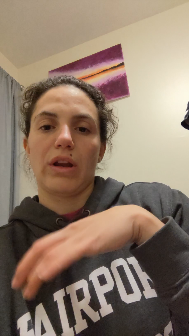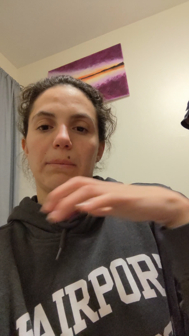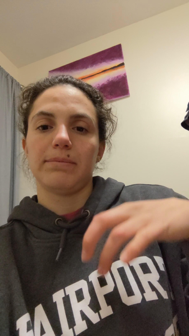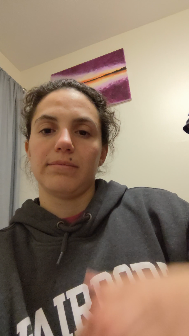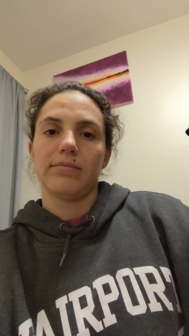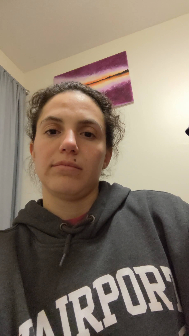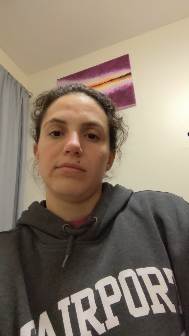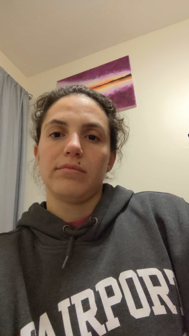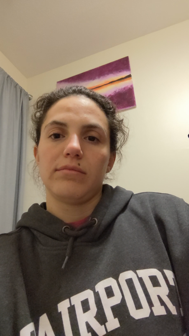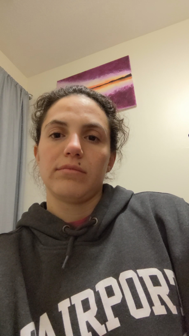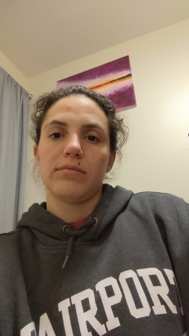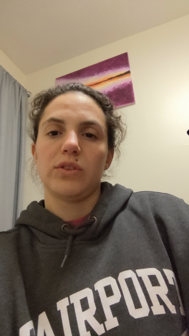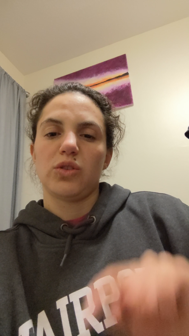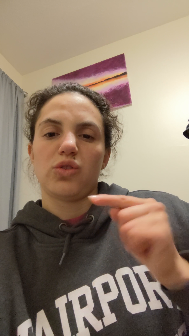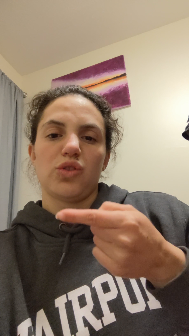hurt